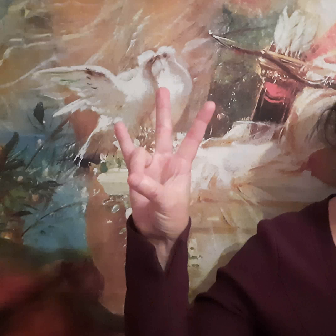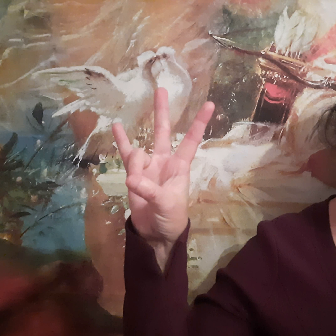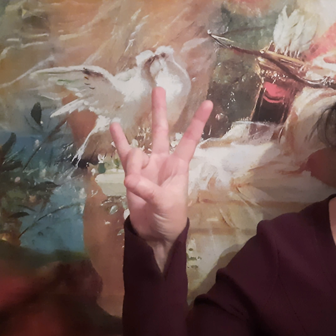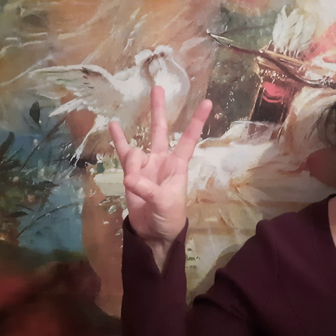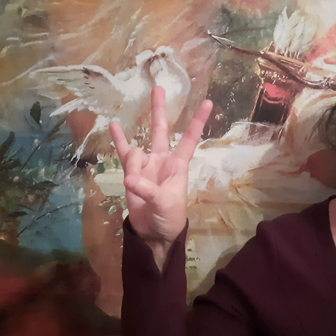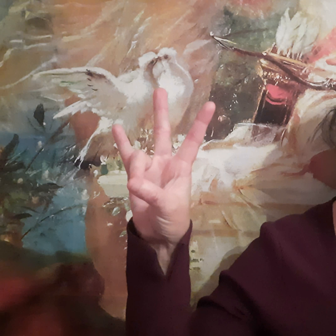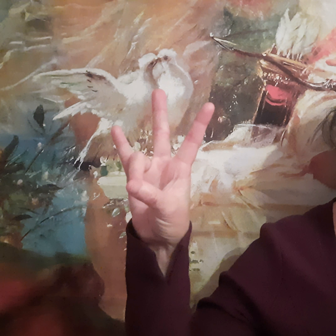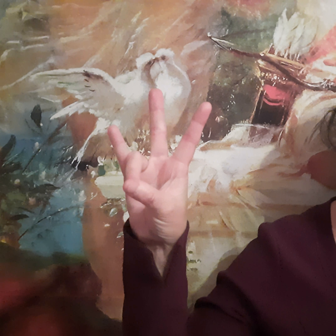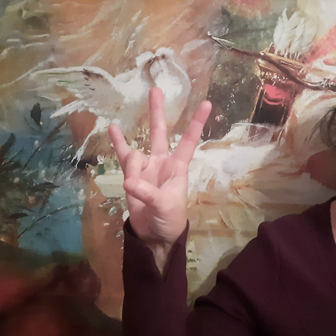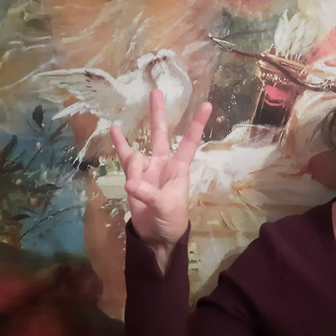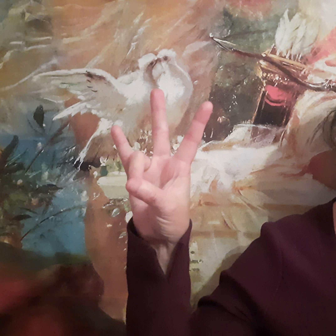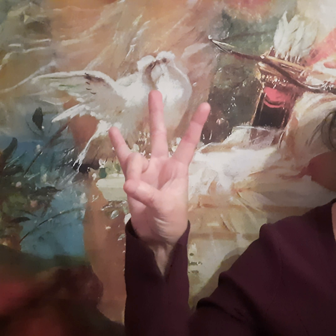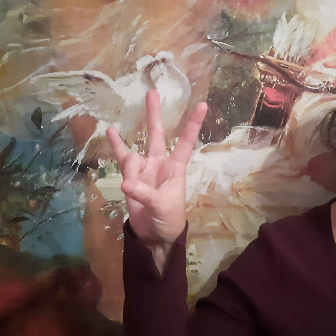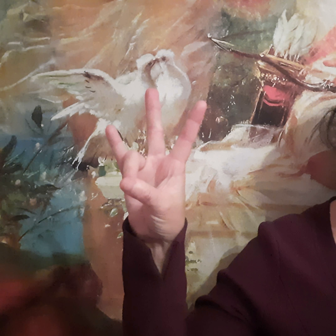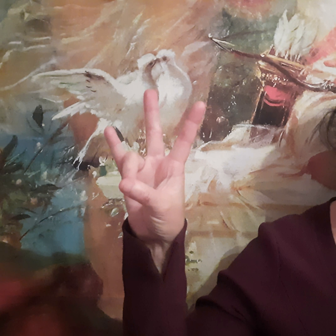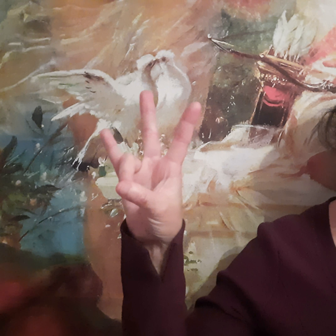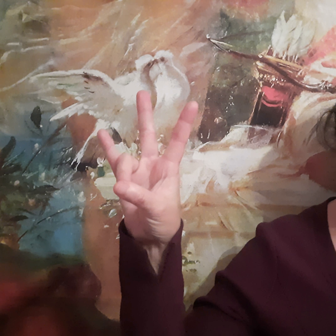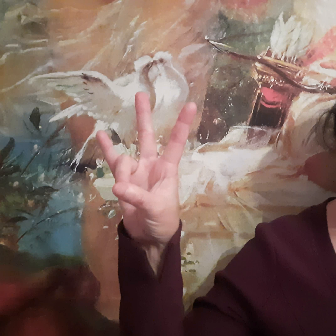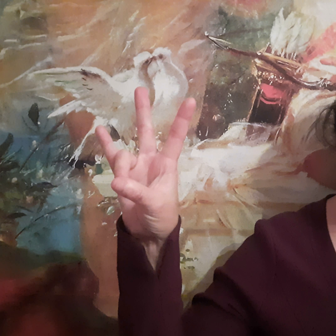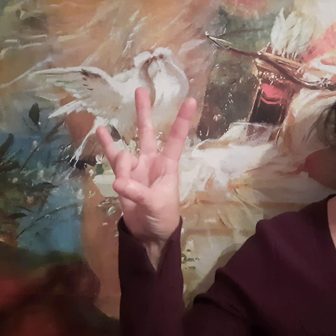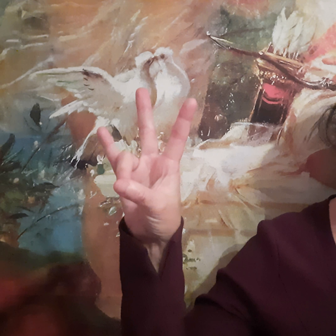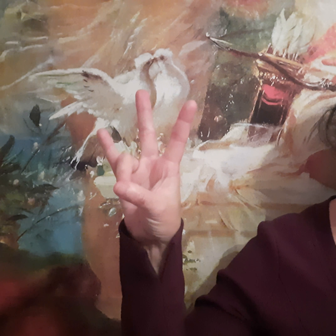Н